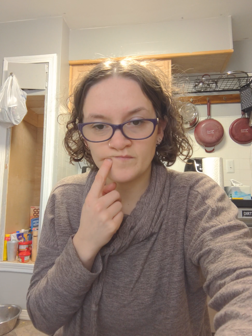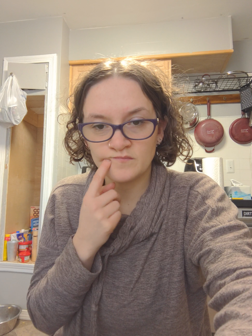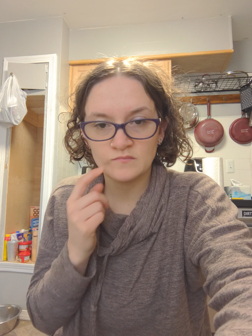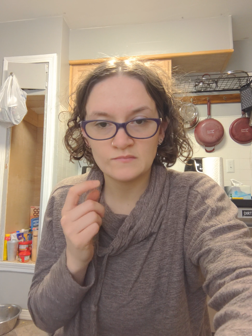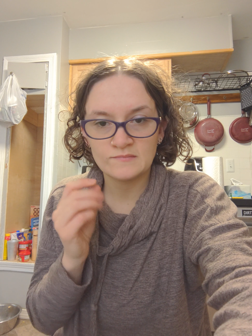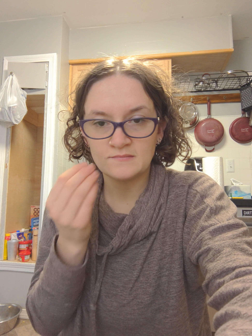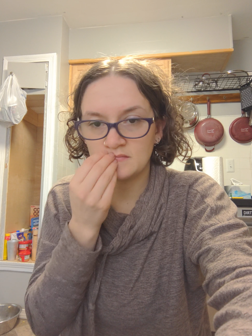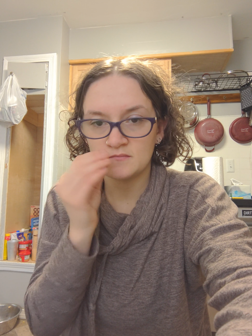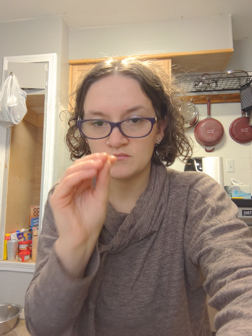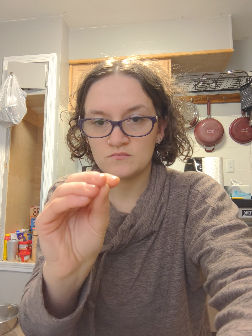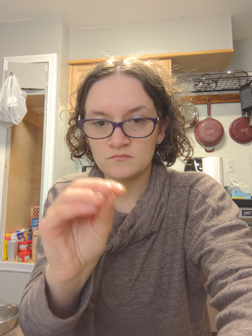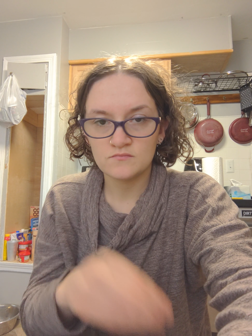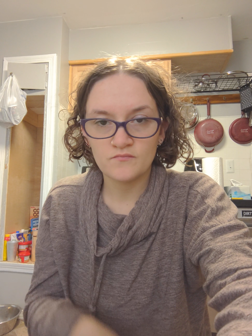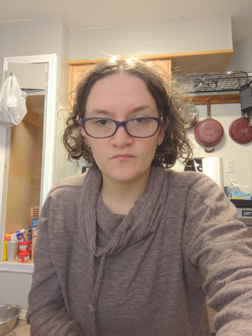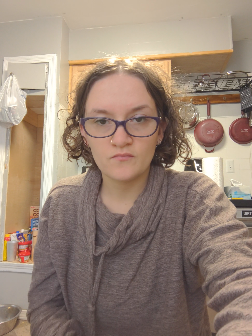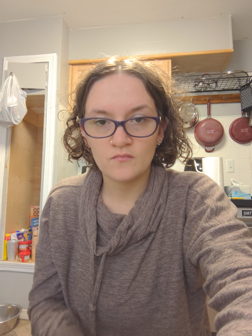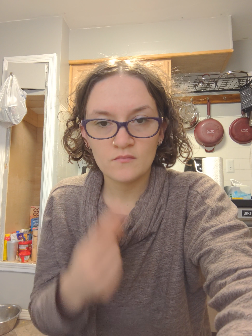kiss